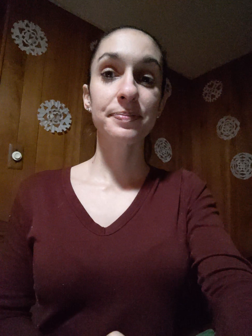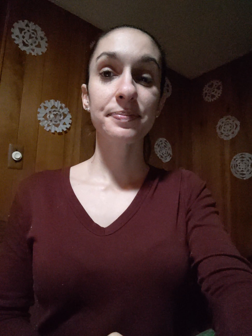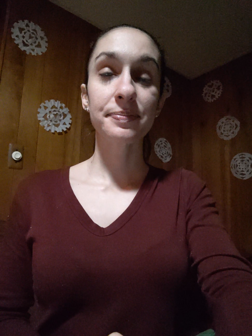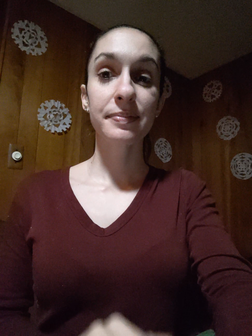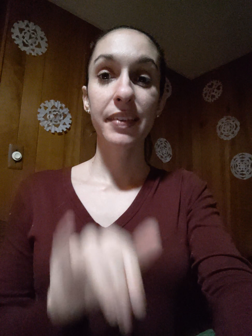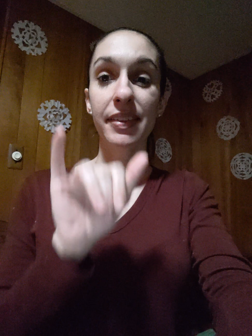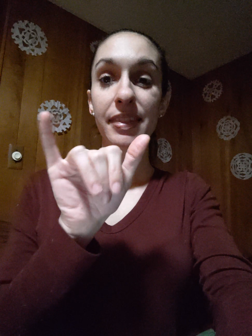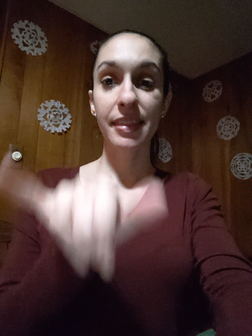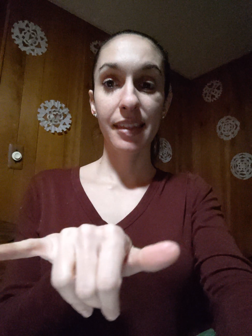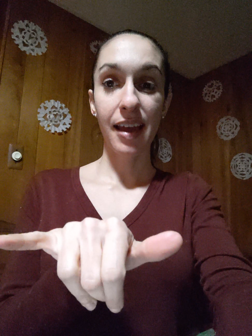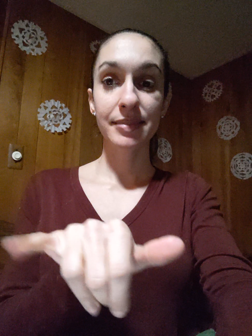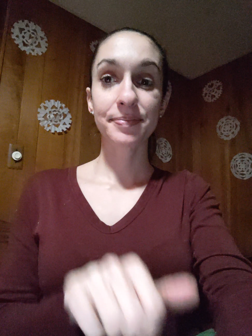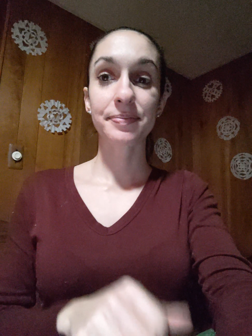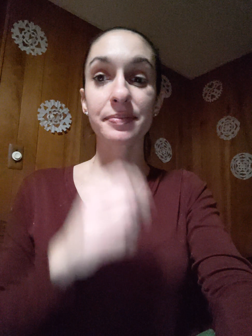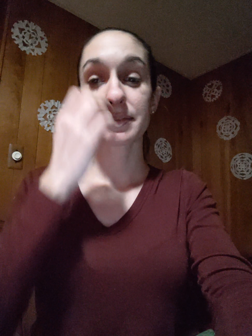that